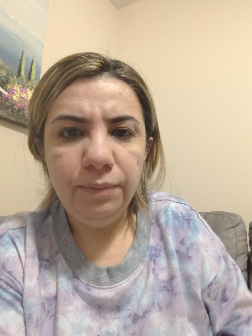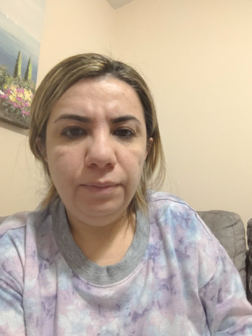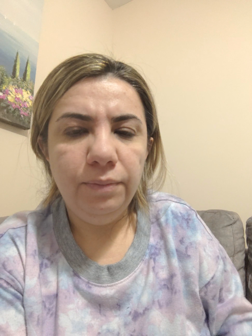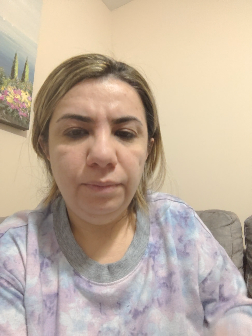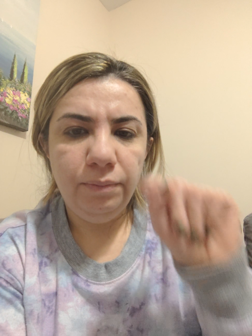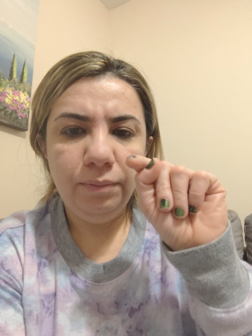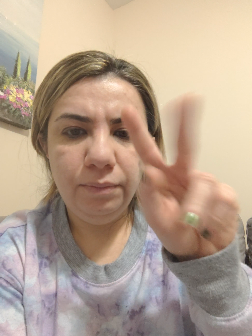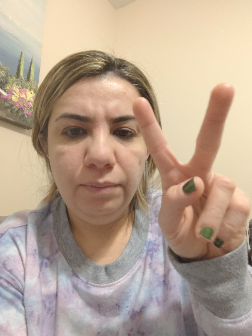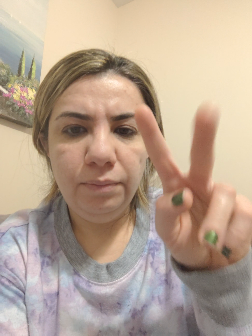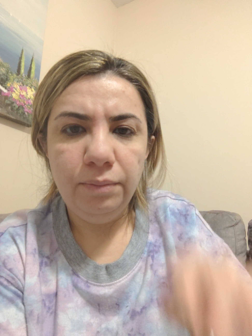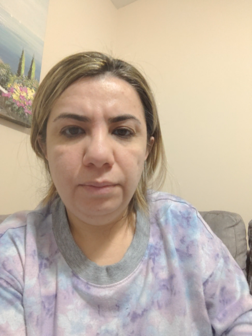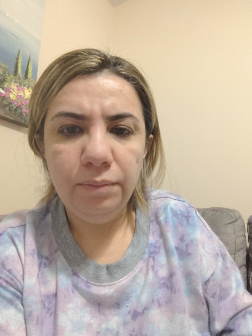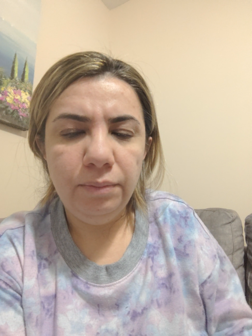TV